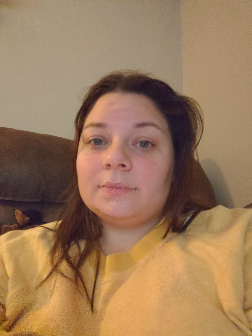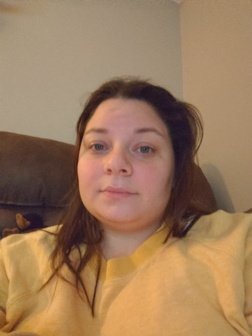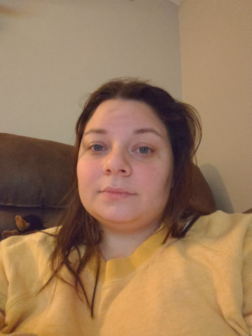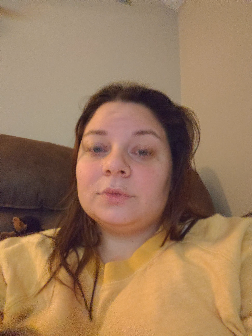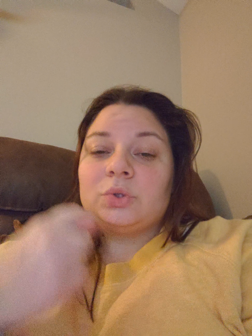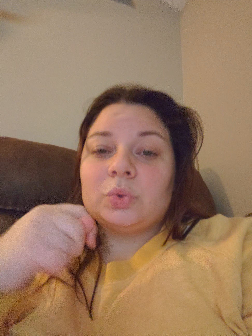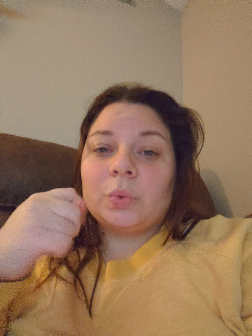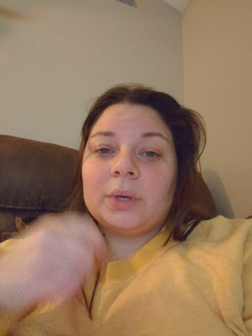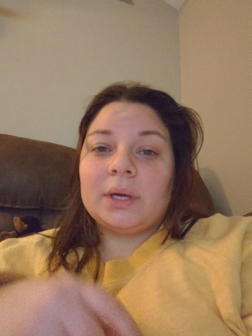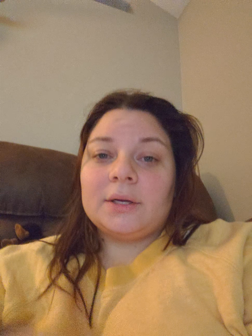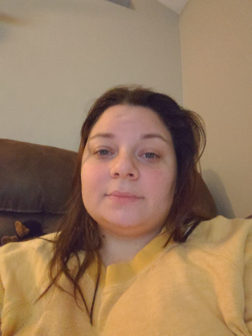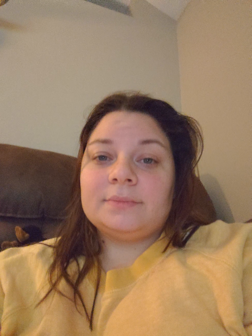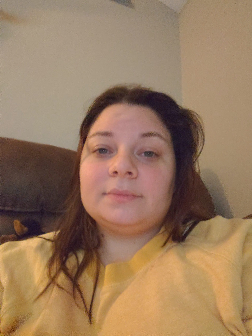toy